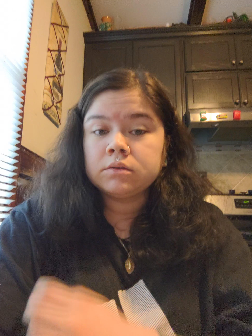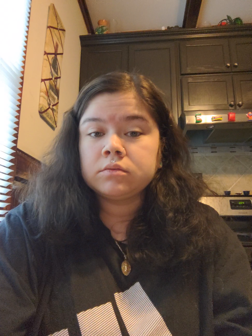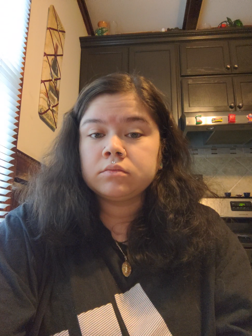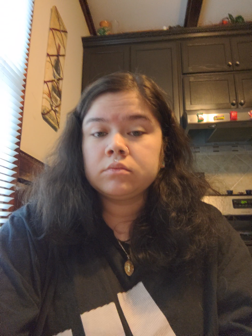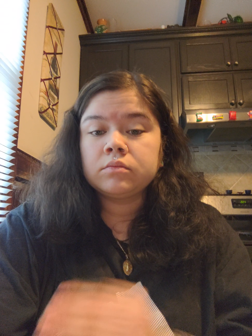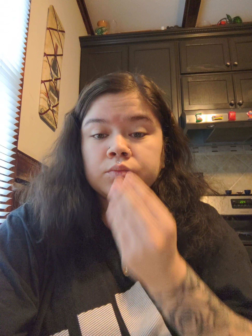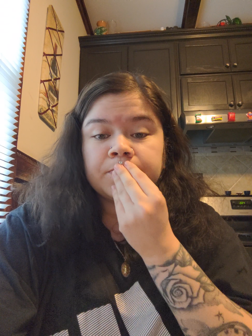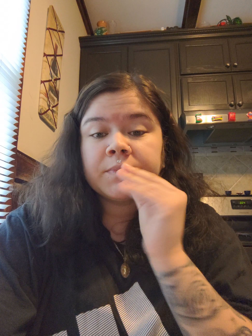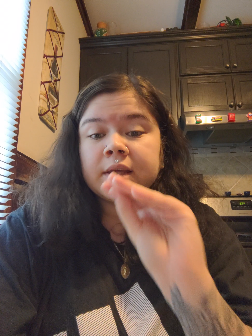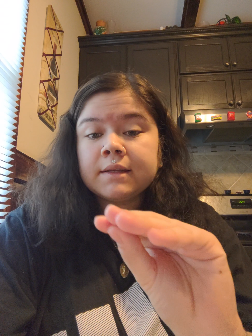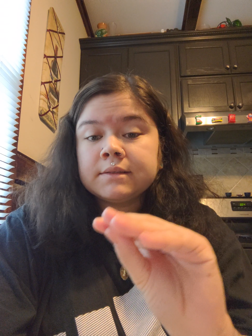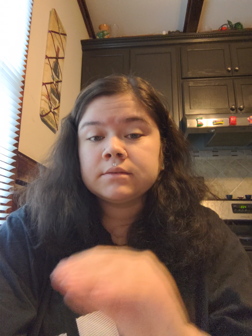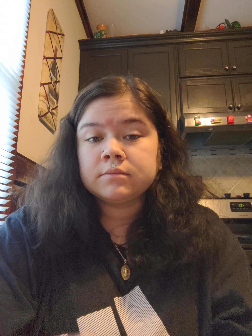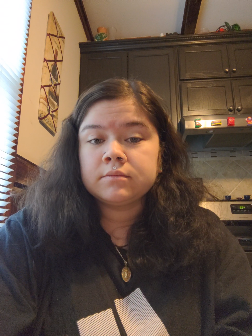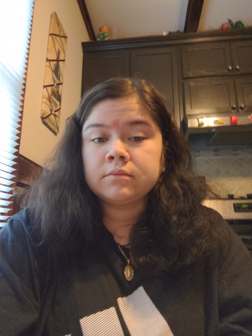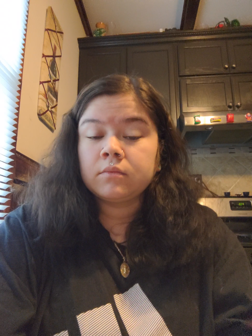kiss